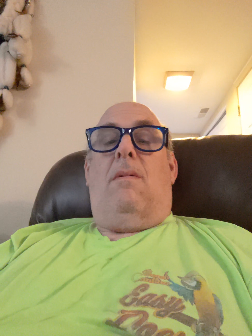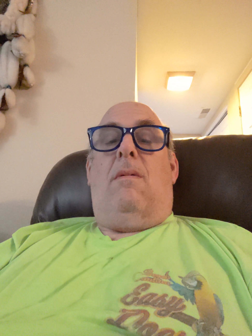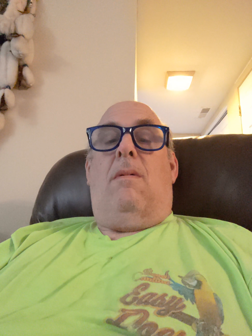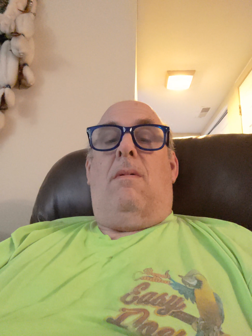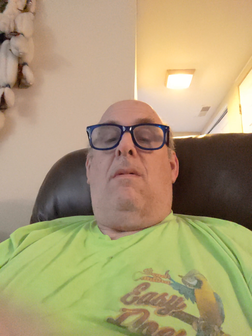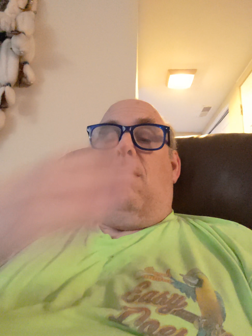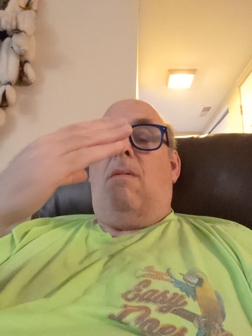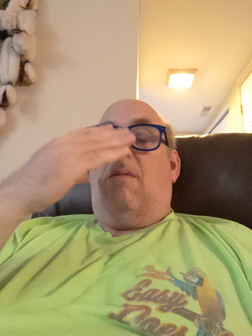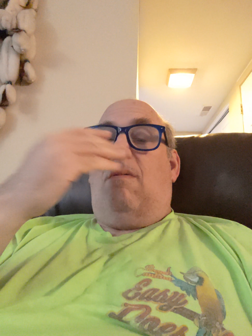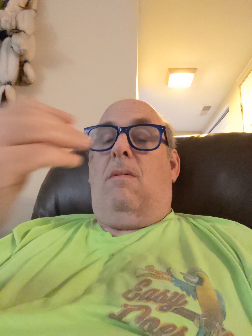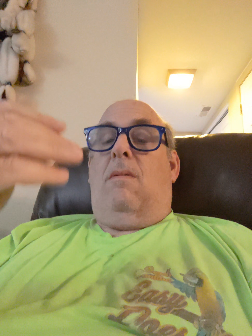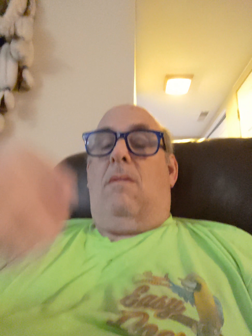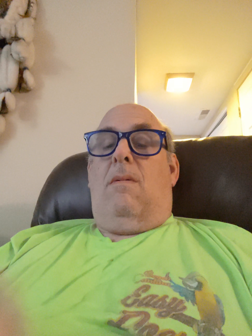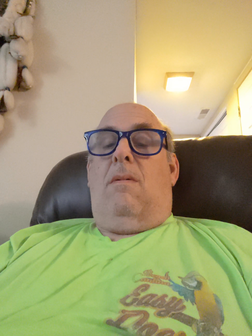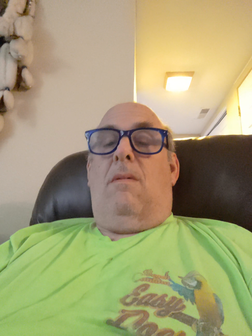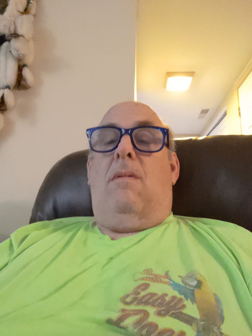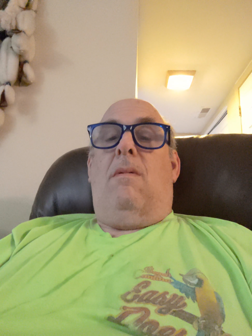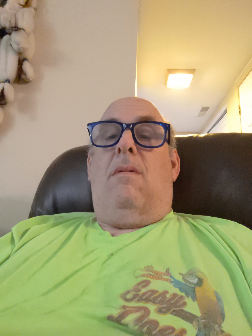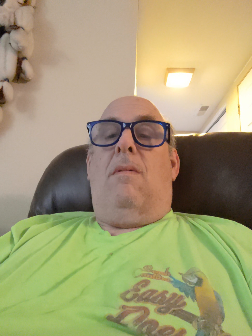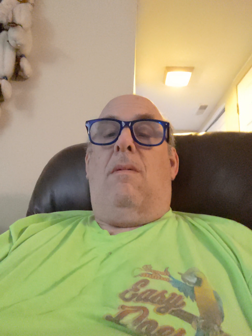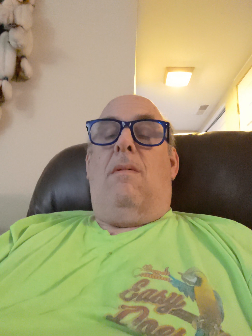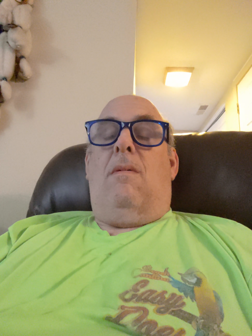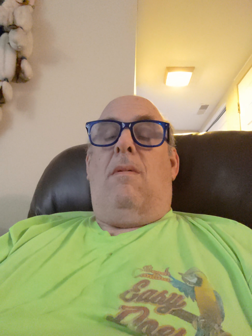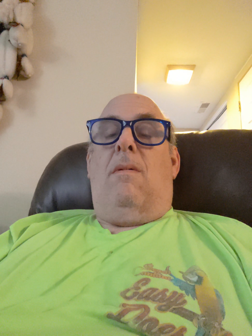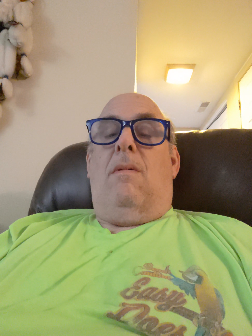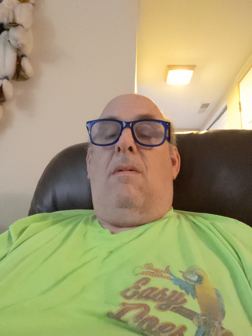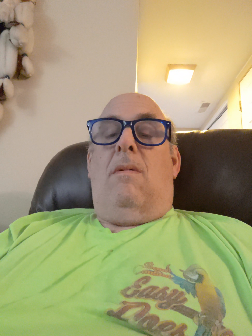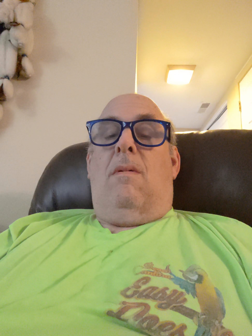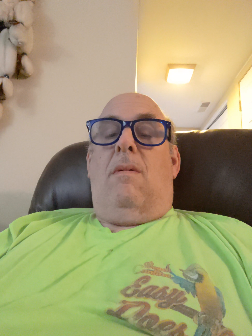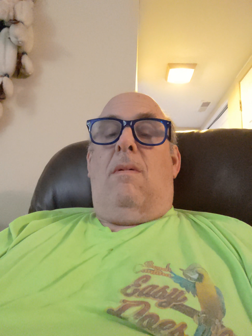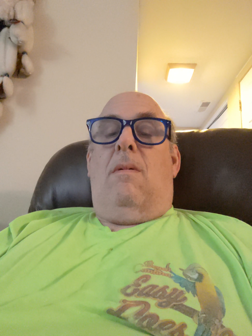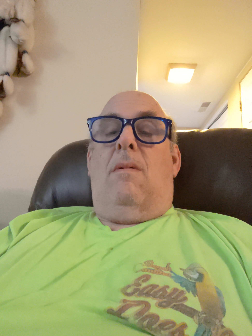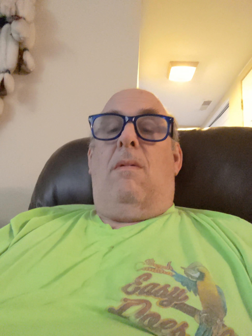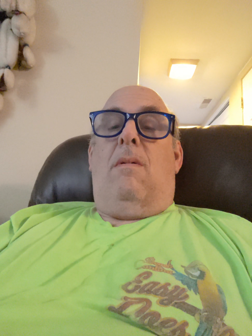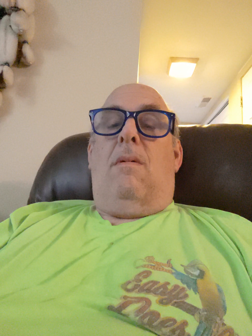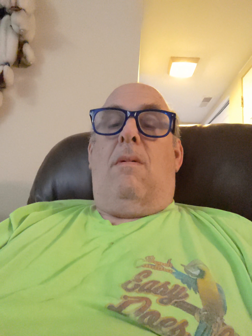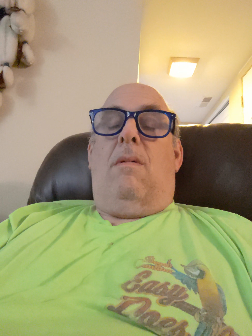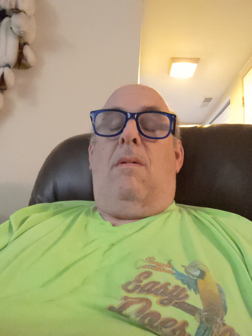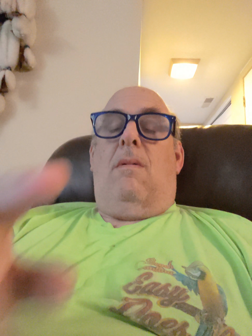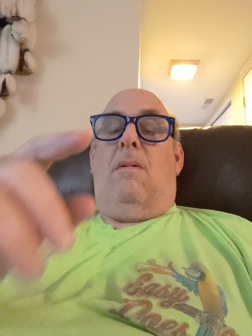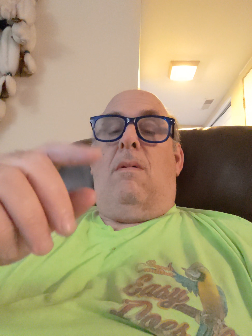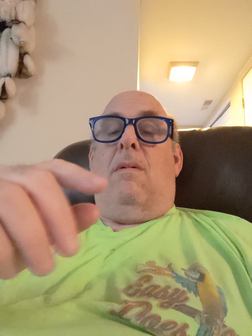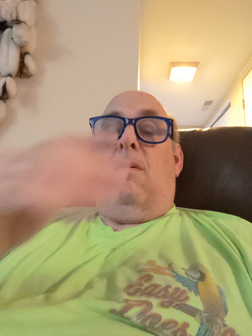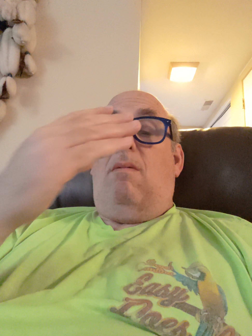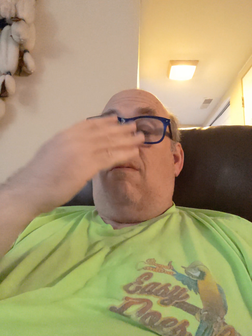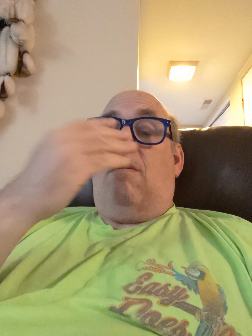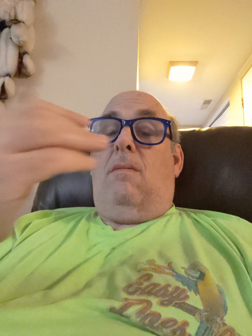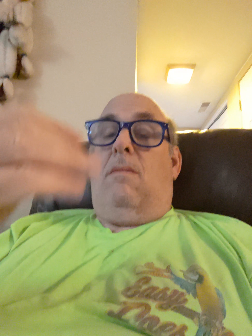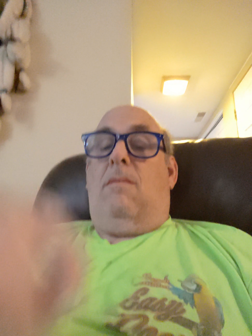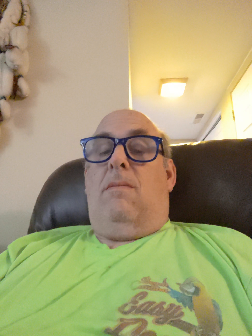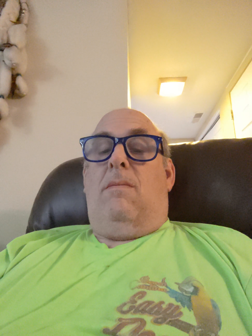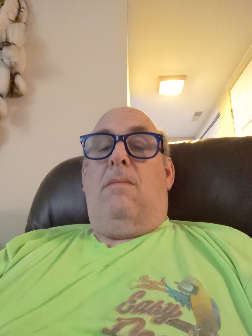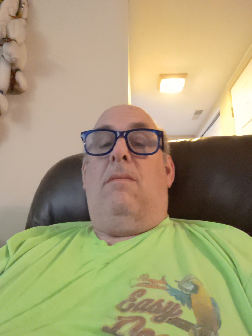wolf